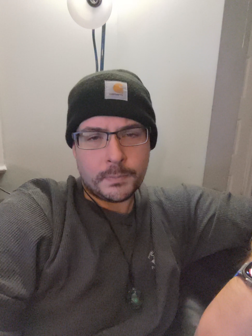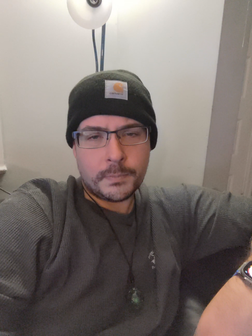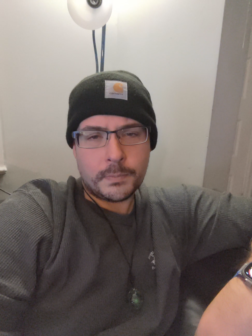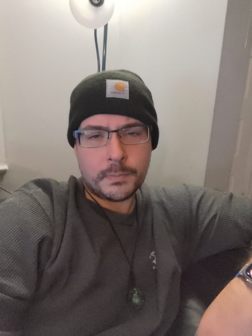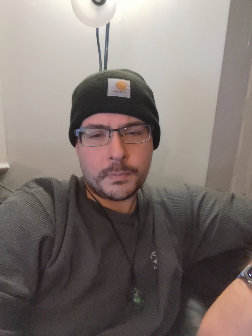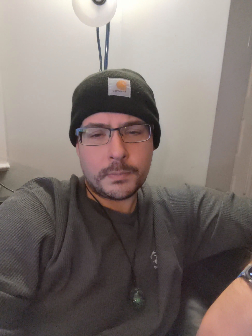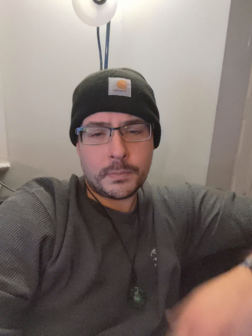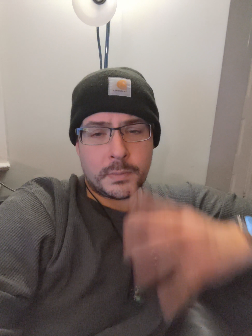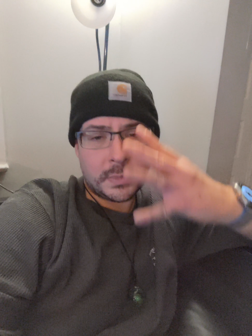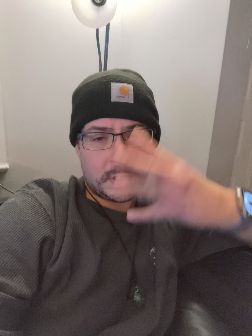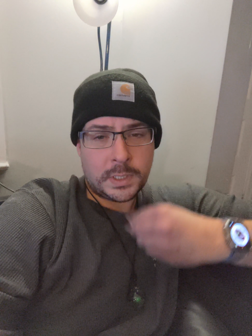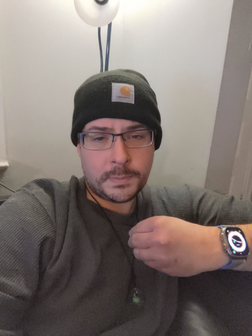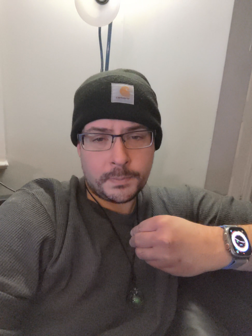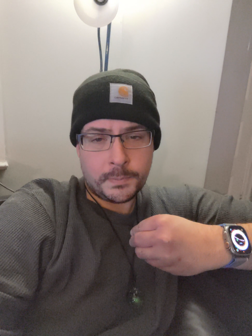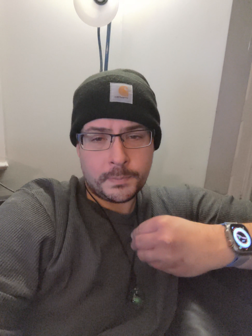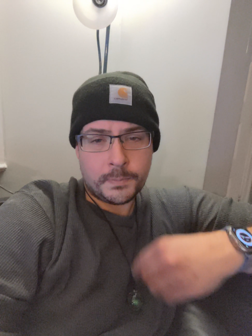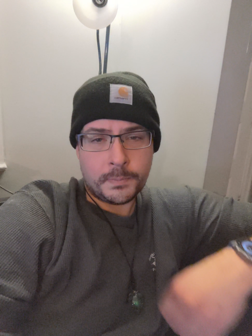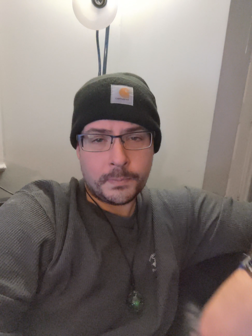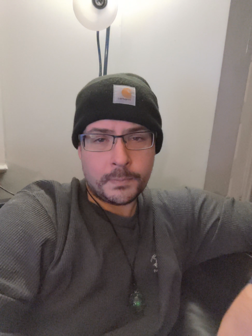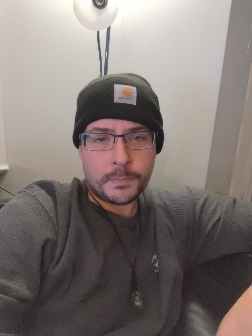sleep